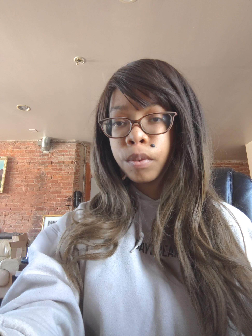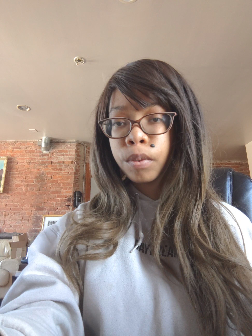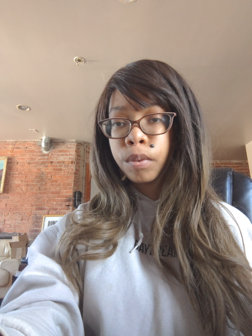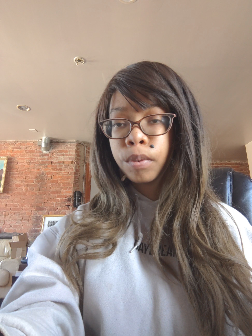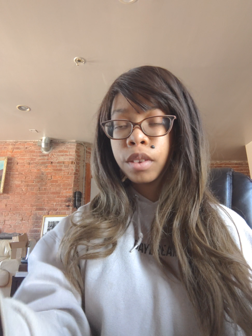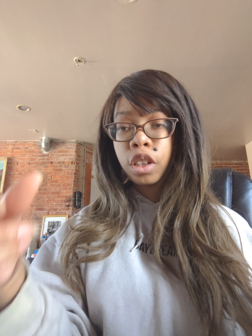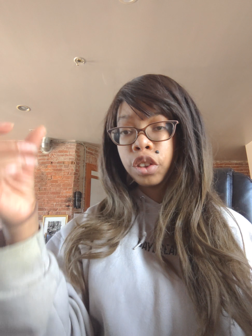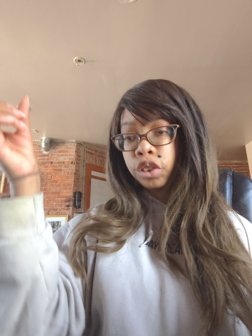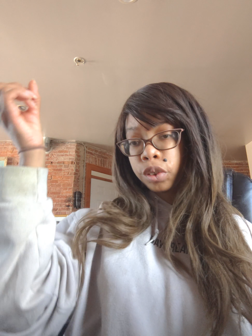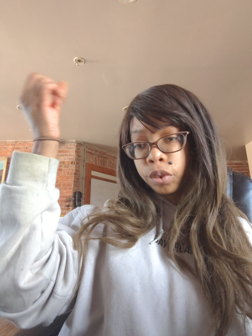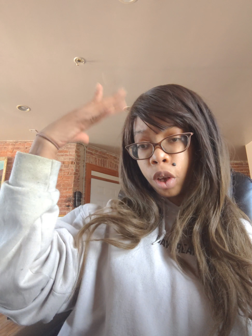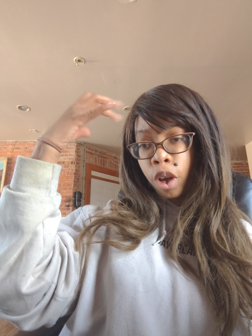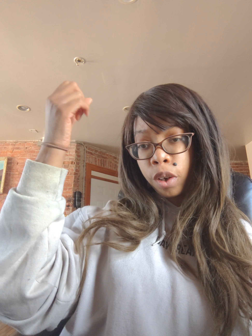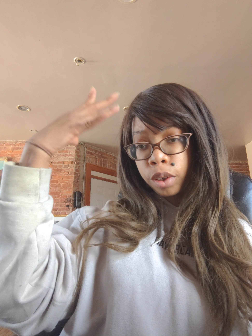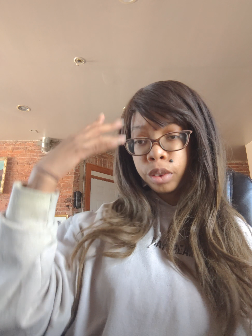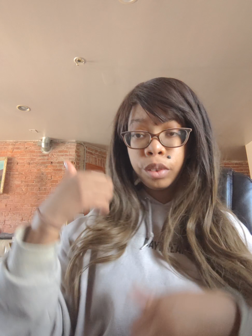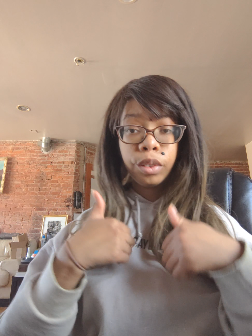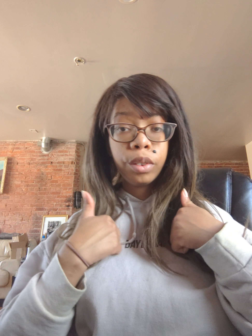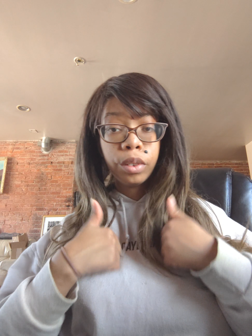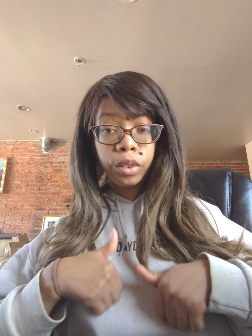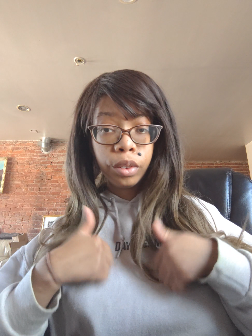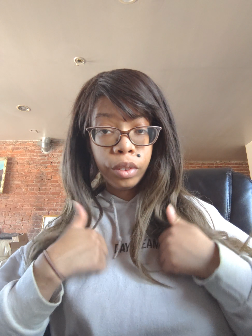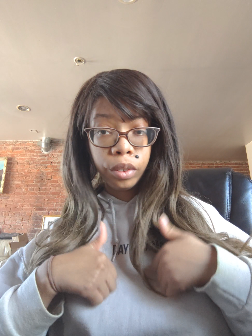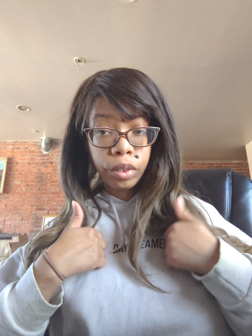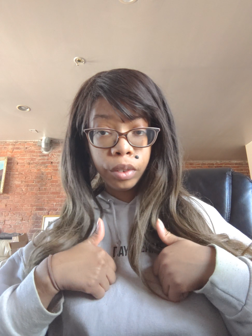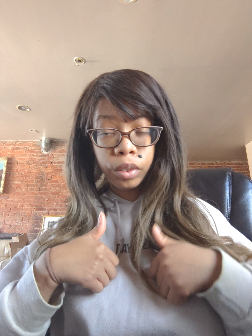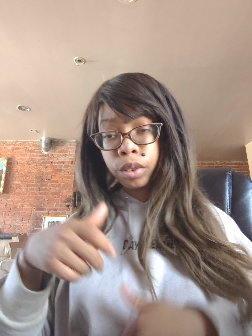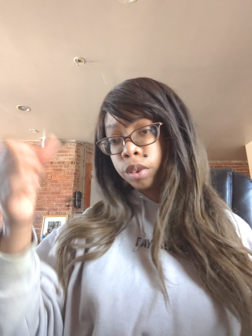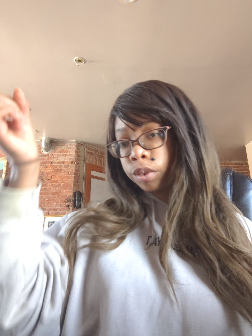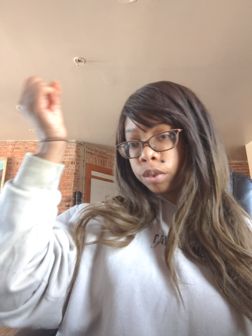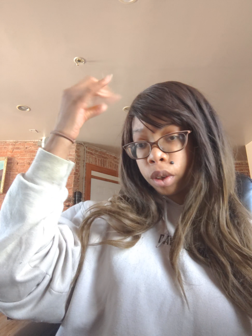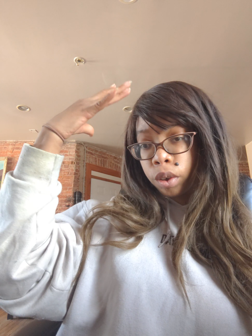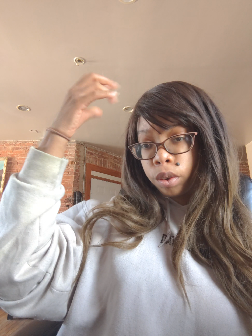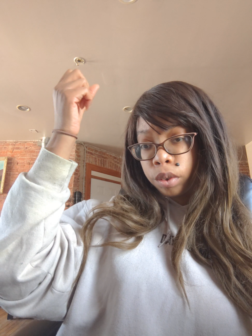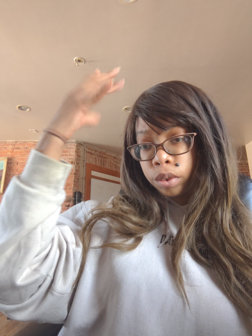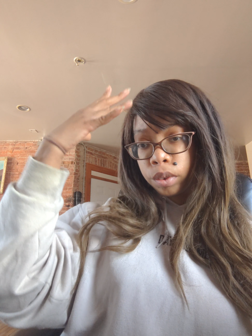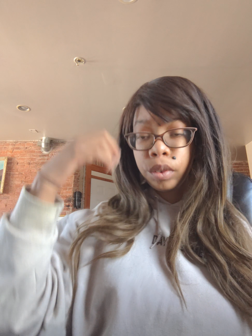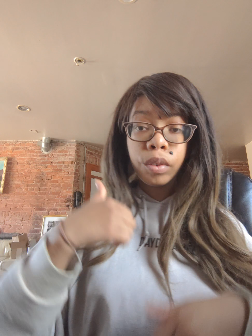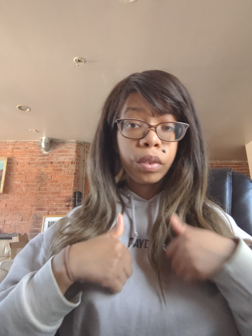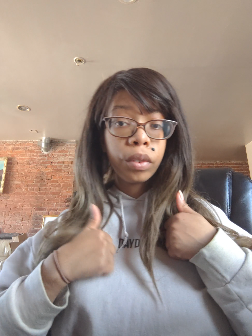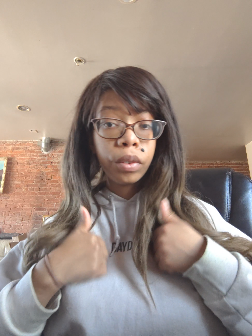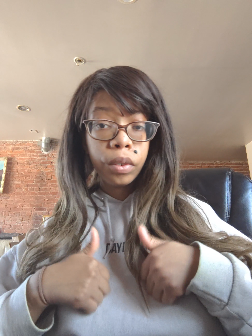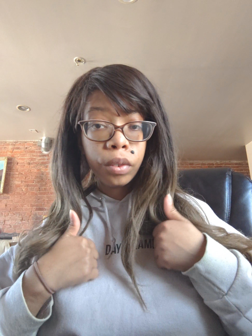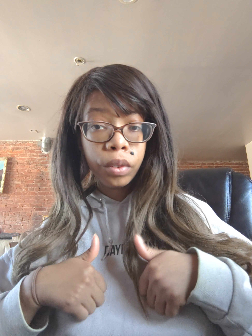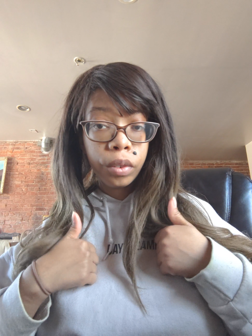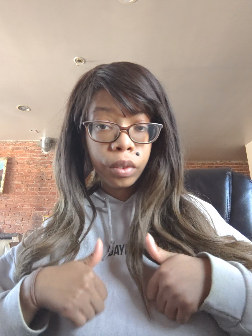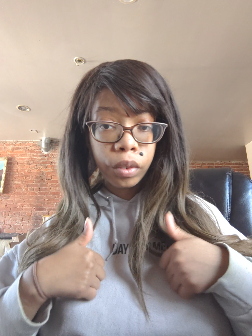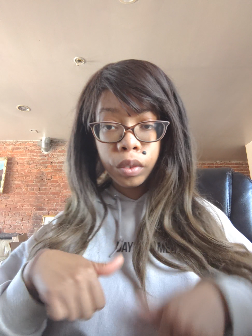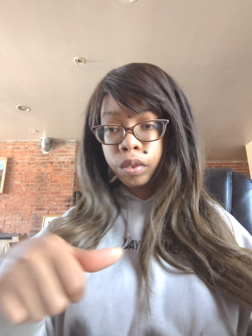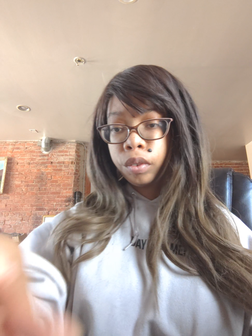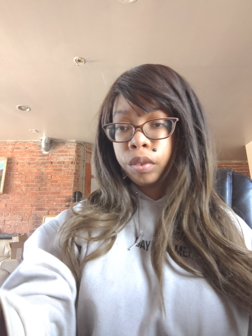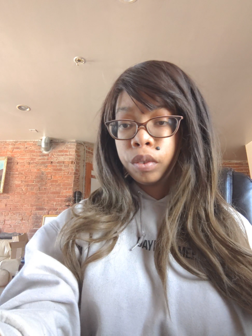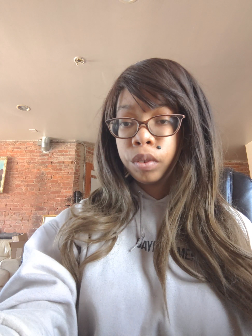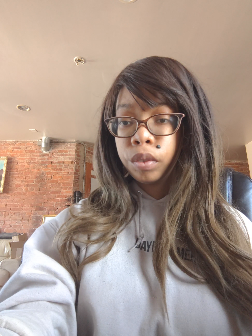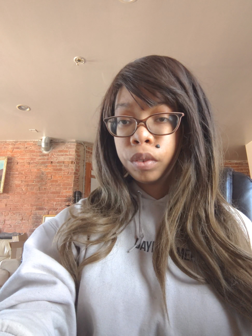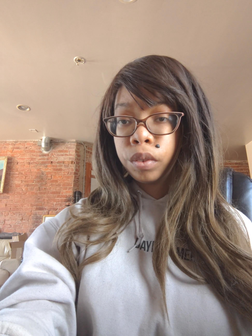shower